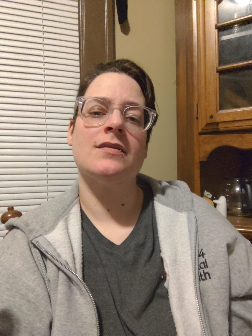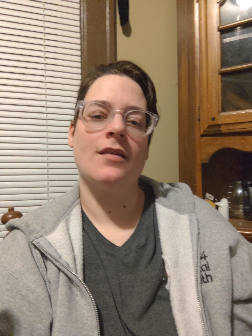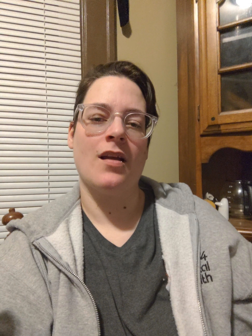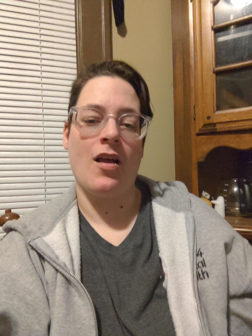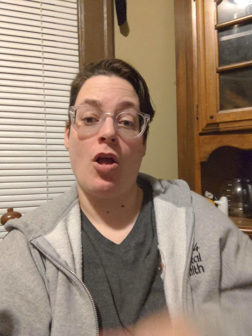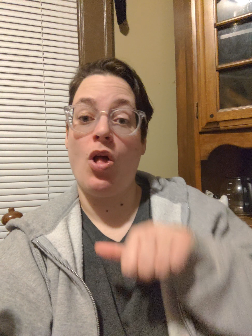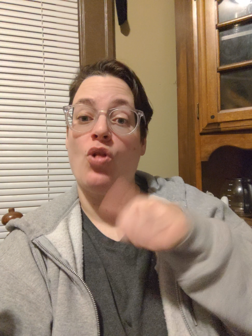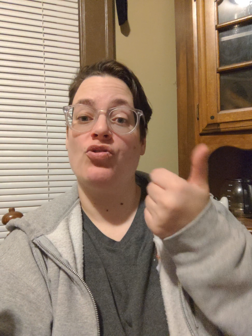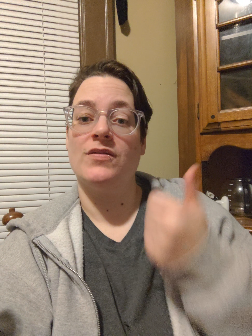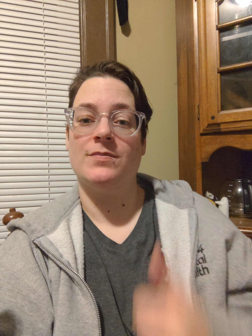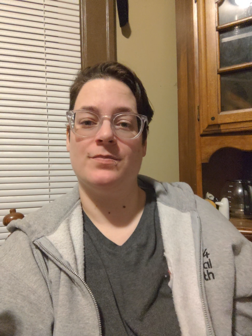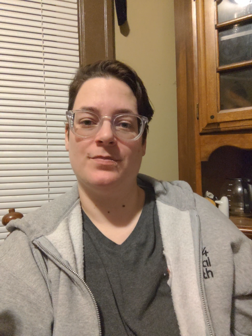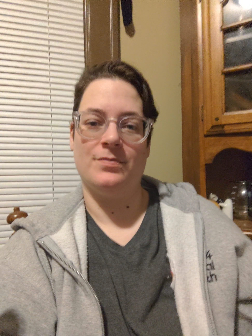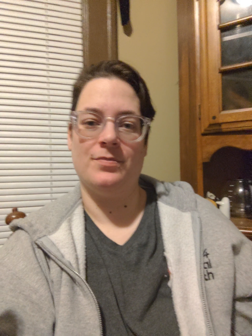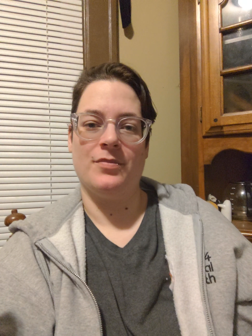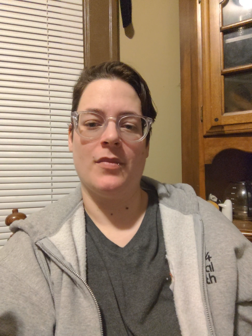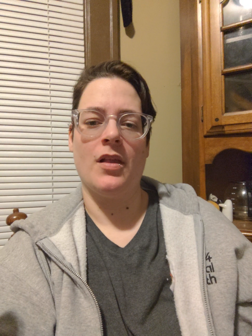another